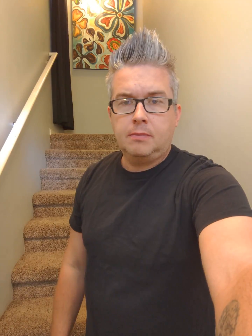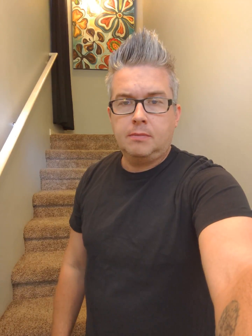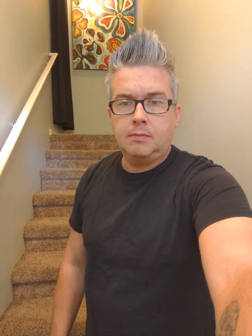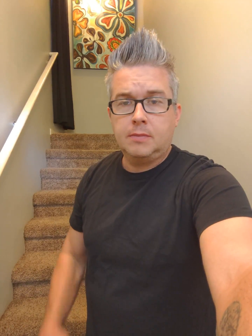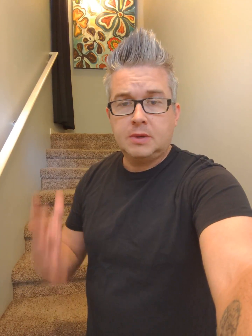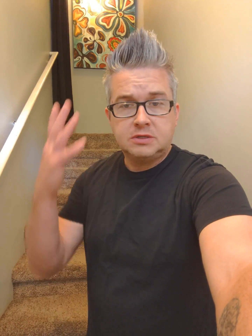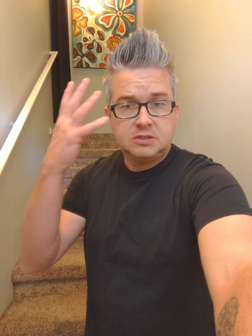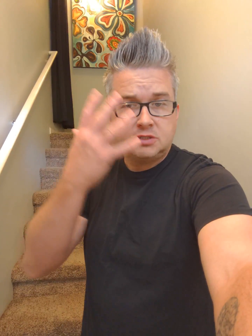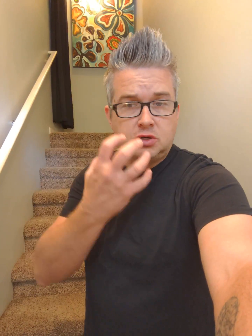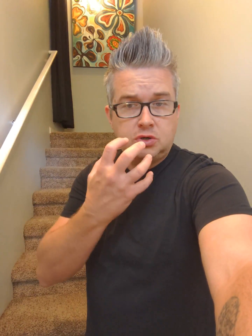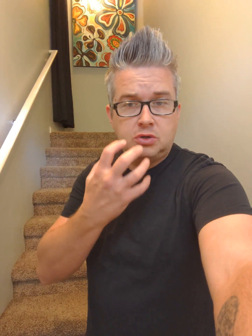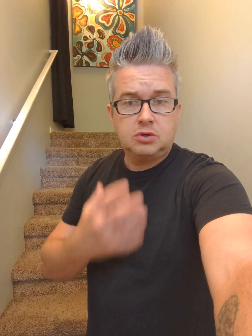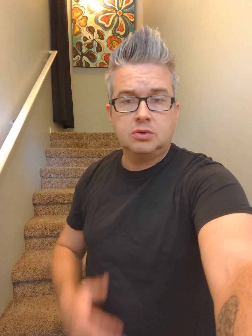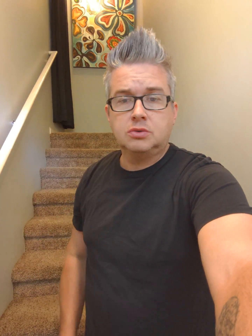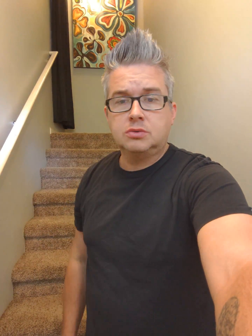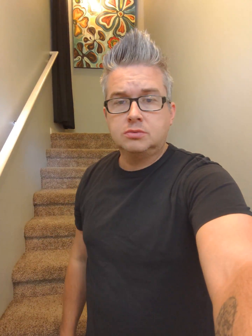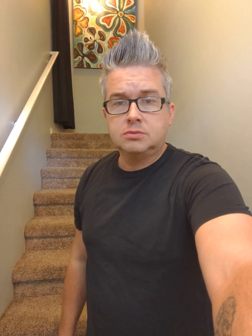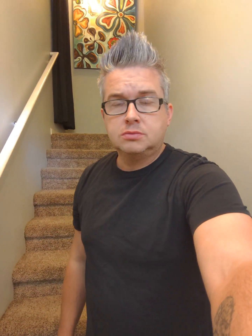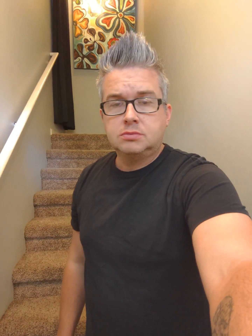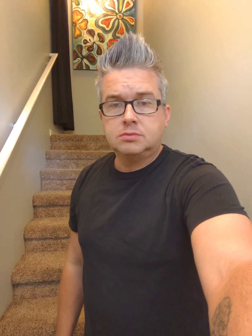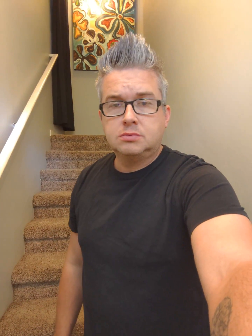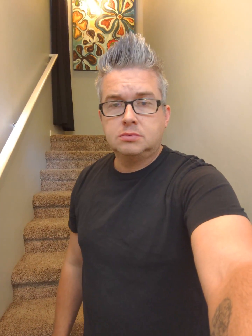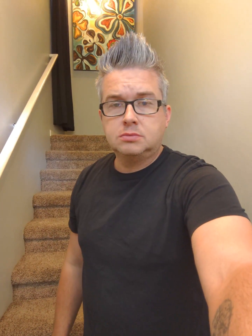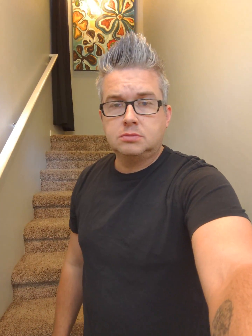dark